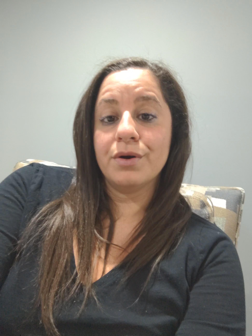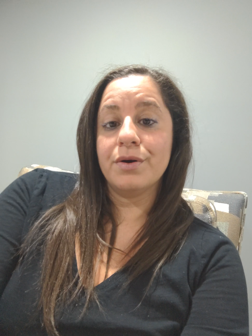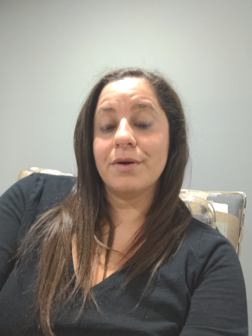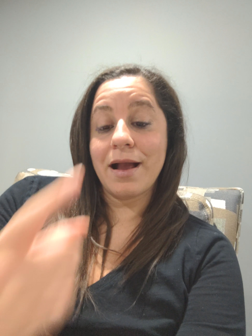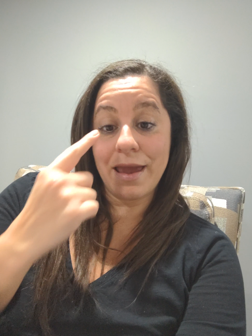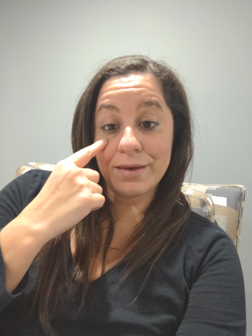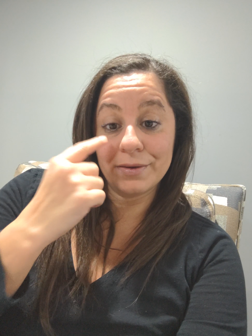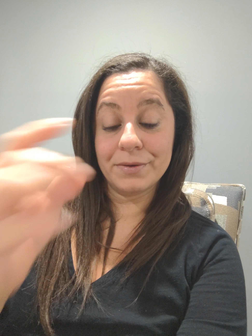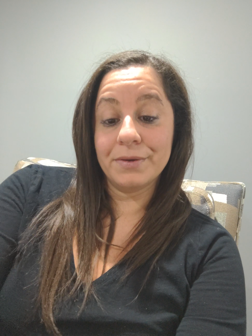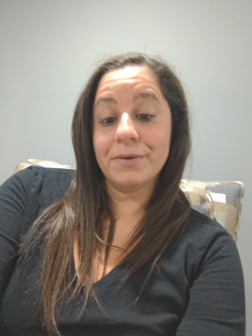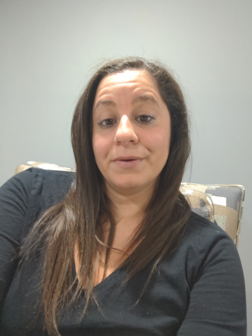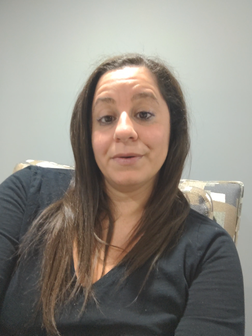eye